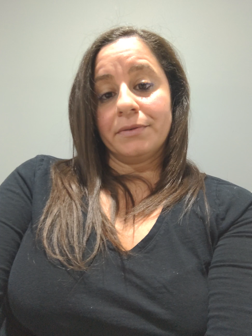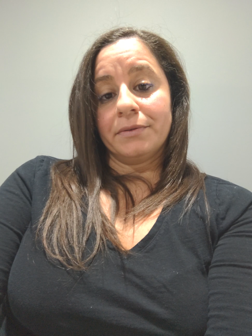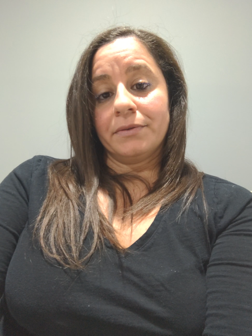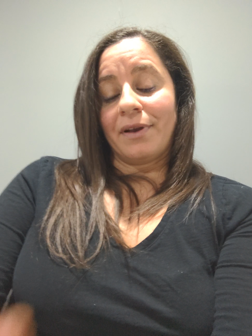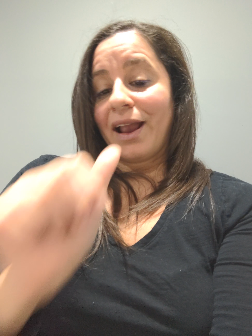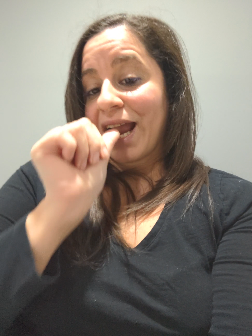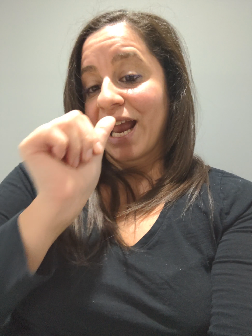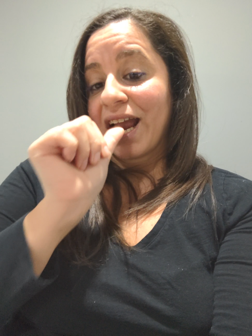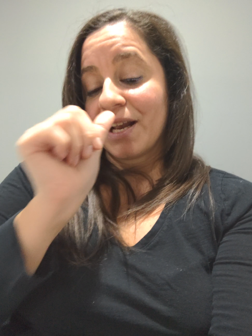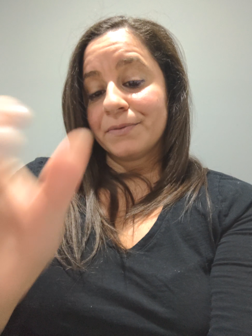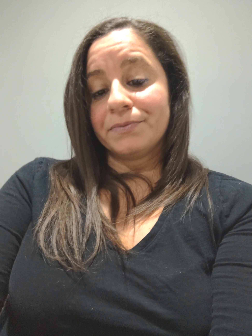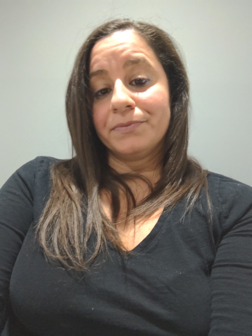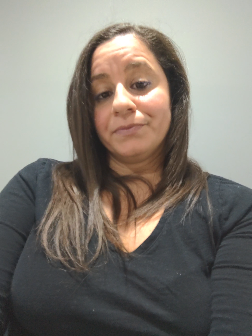nuts